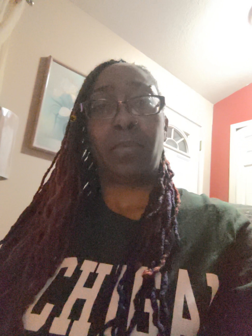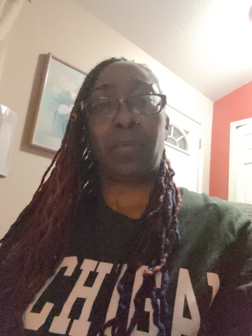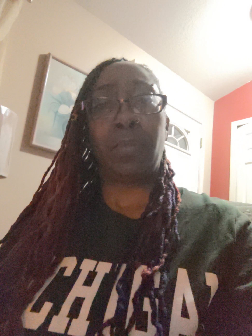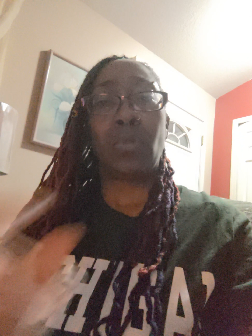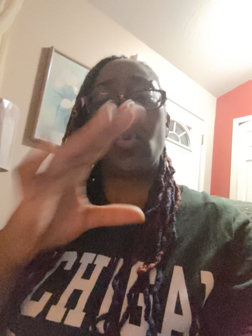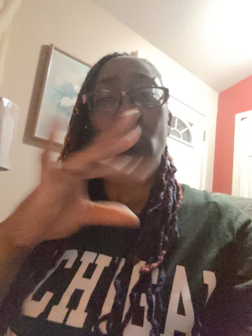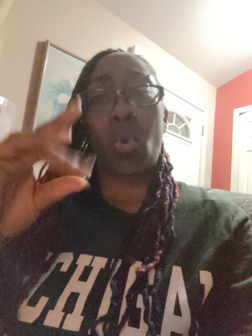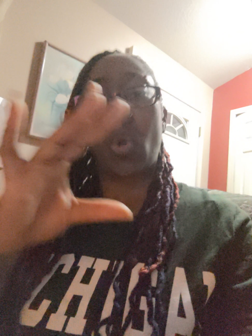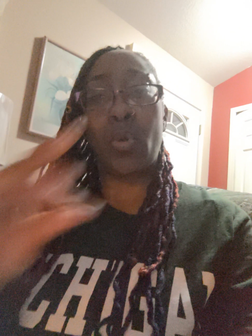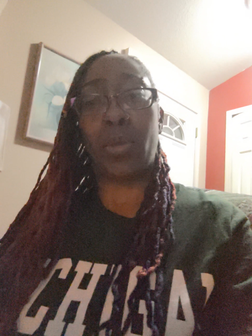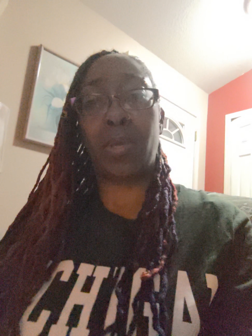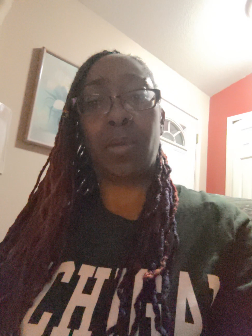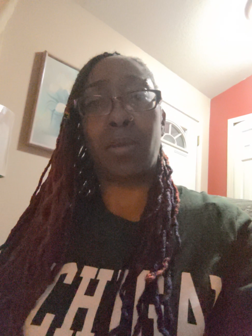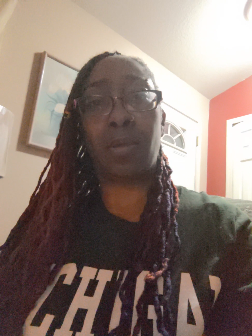story